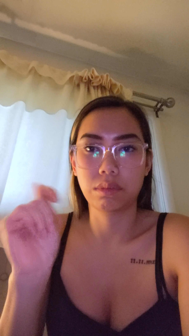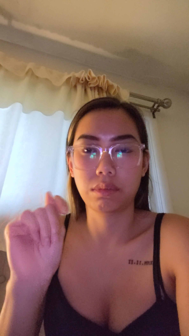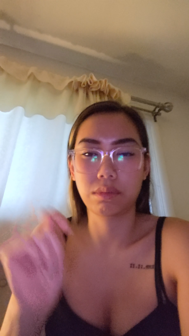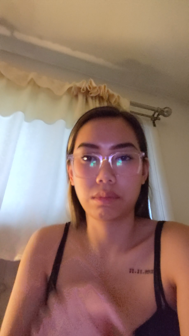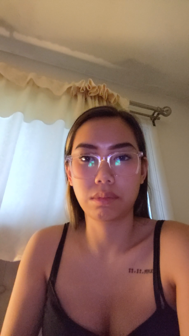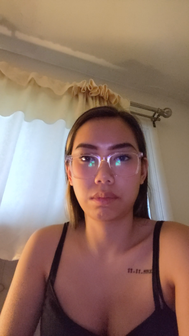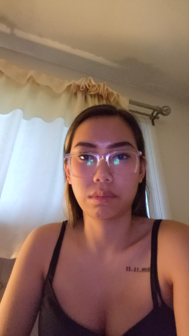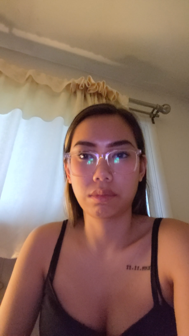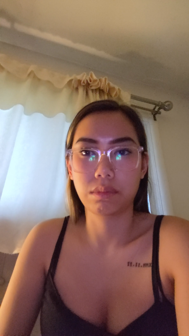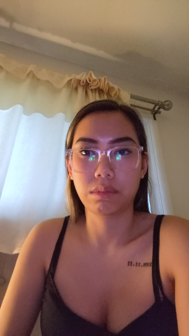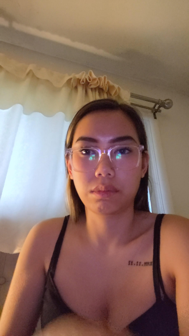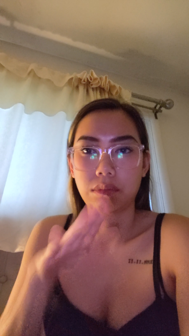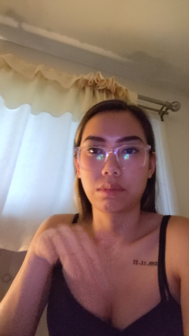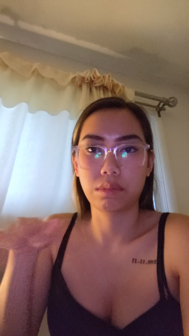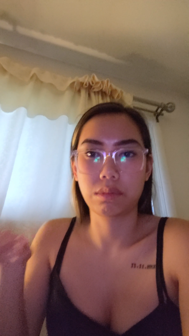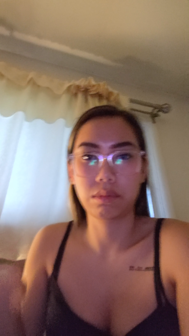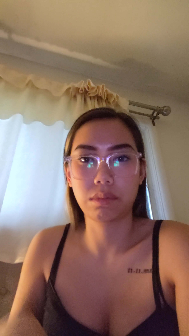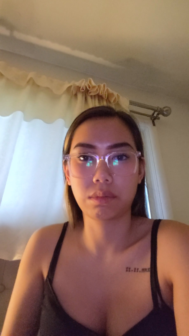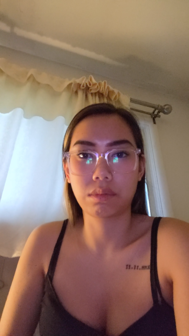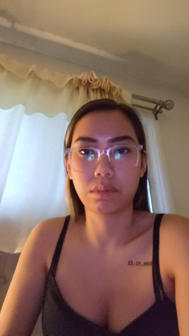children